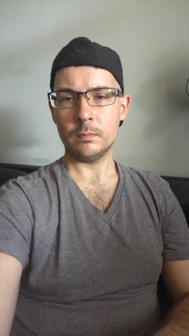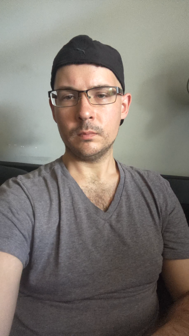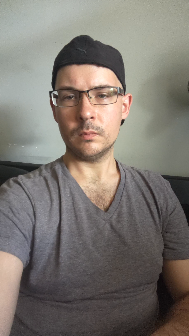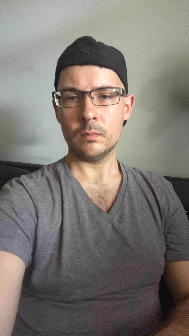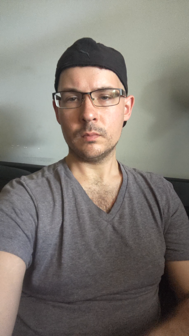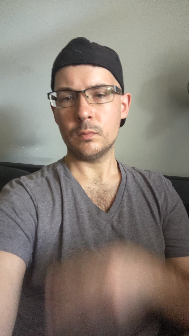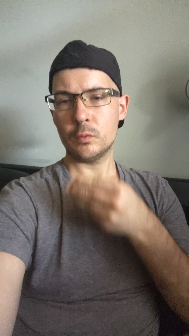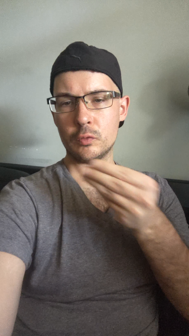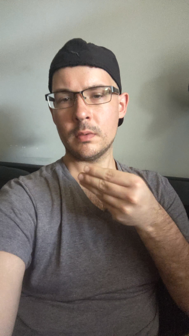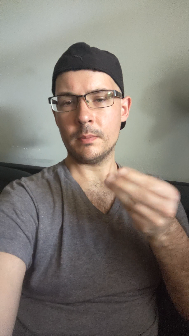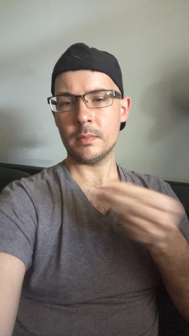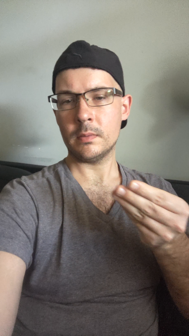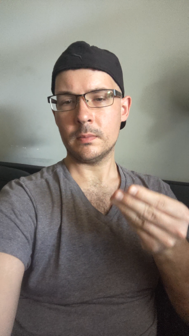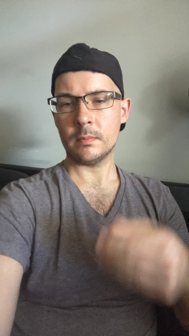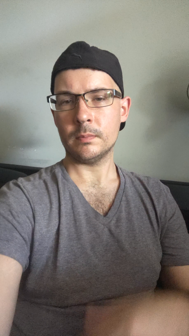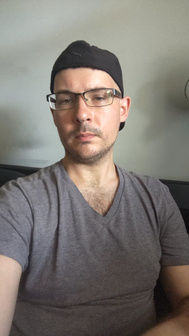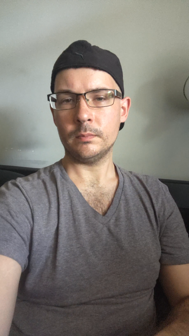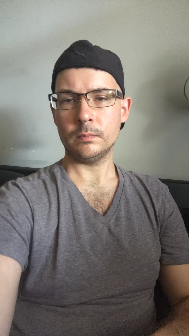shopping